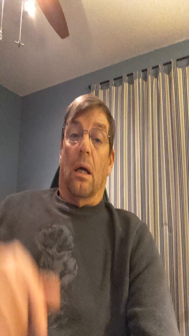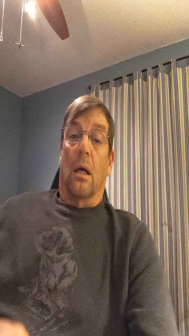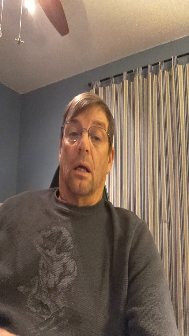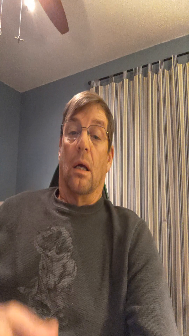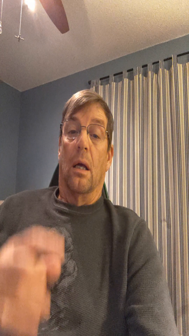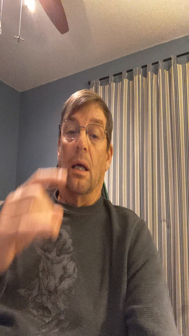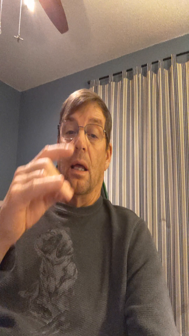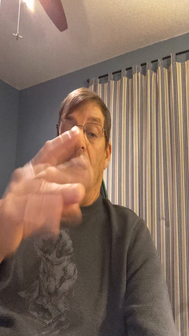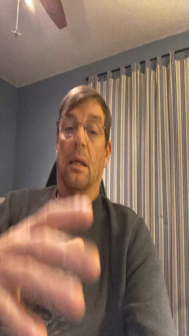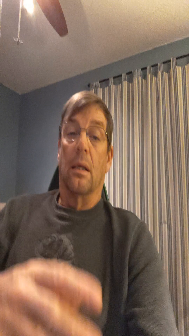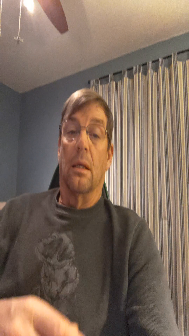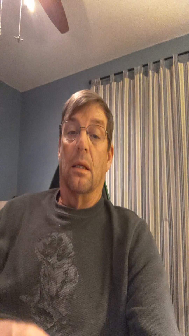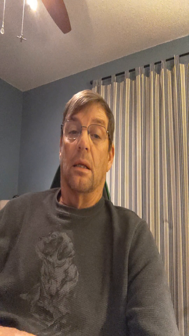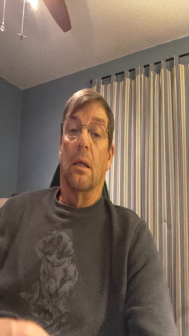hate